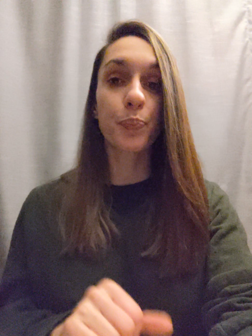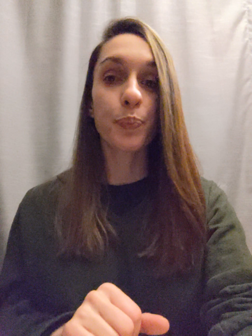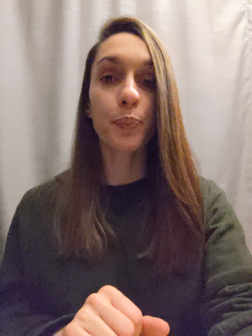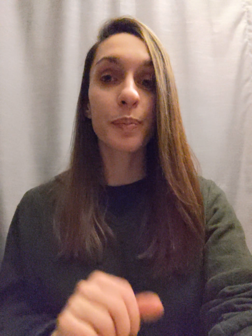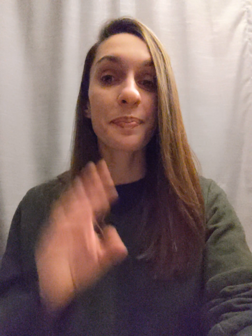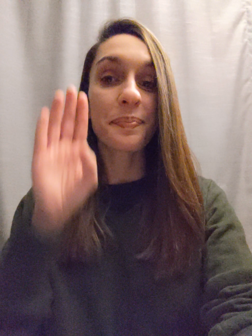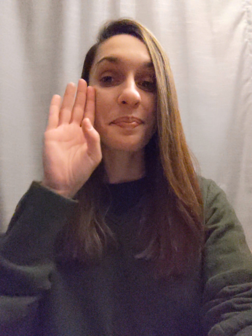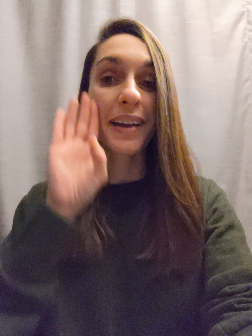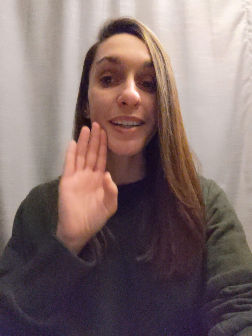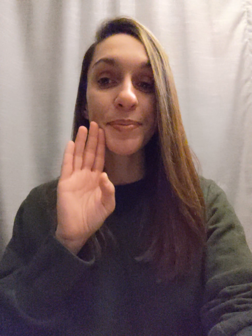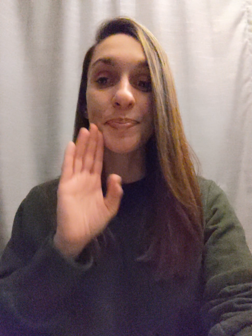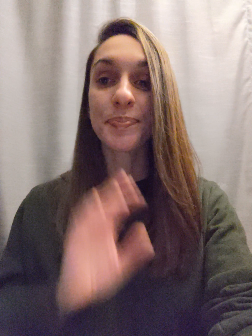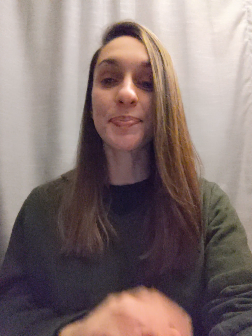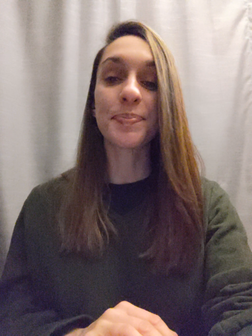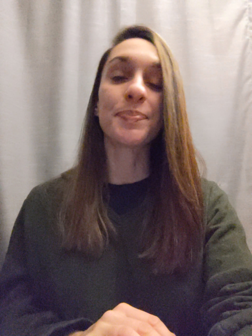brown